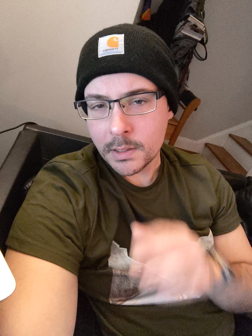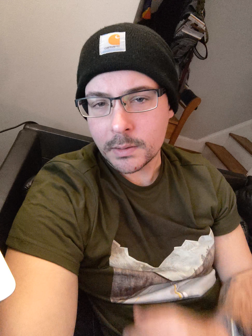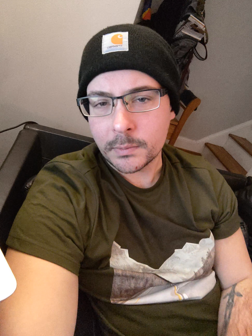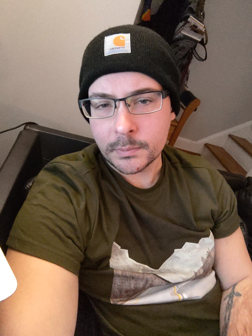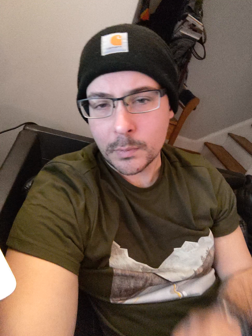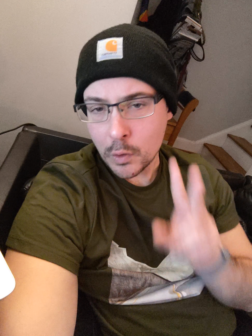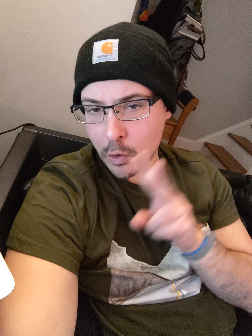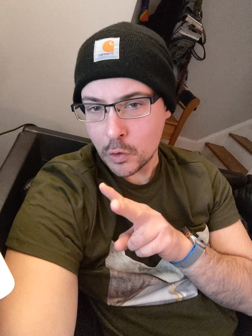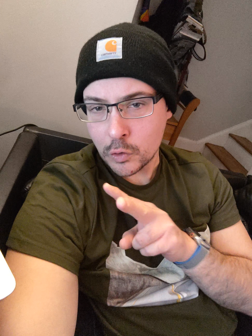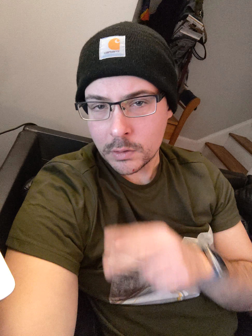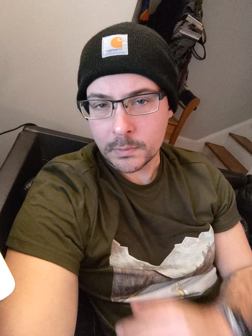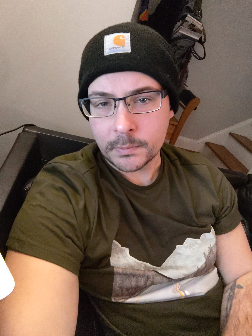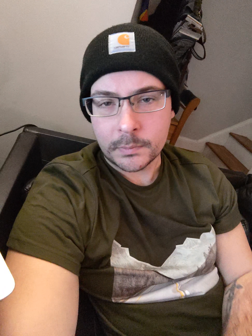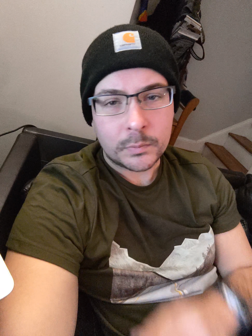look